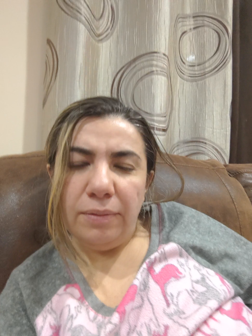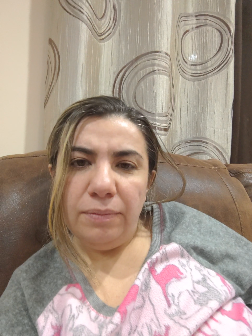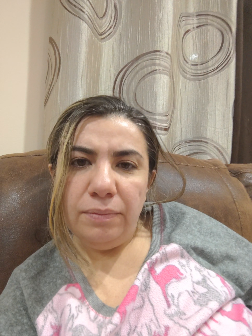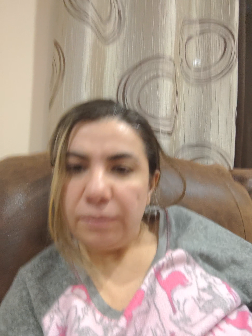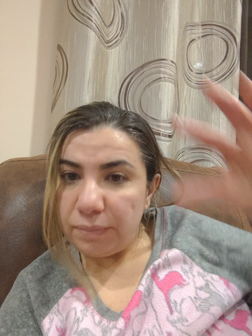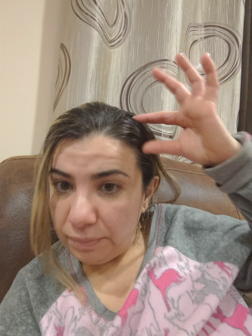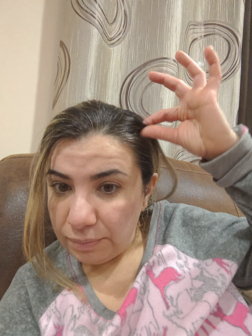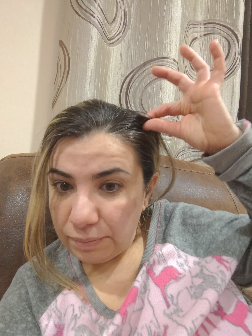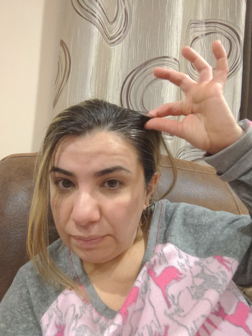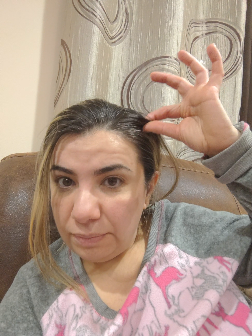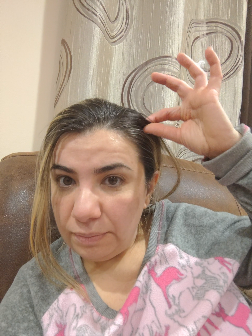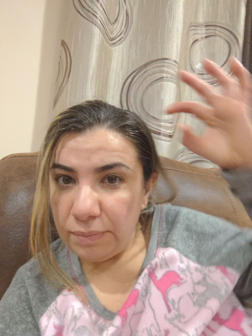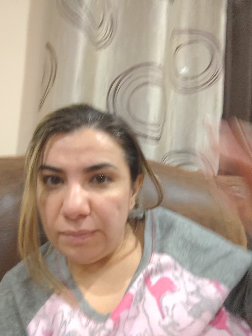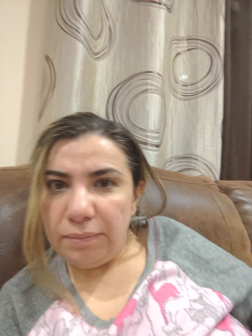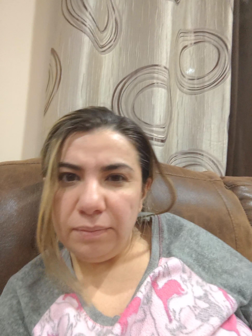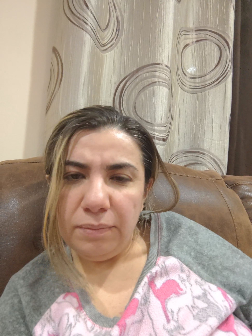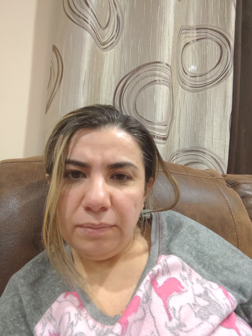hair